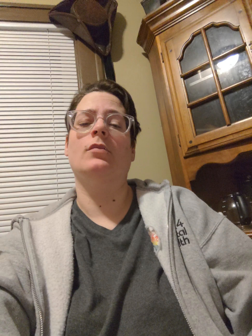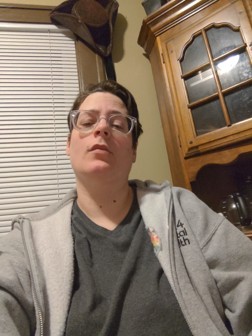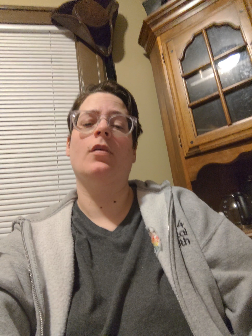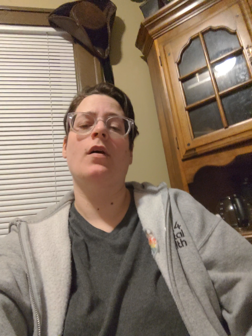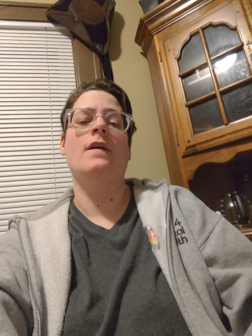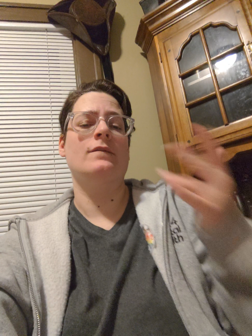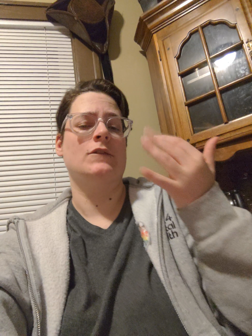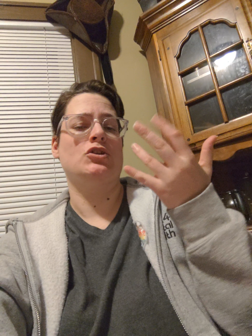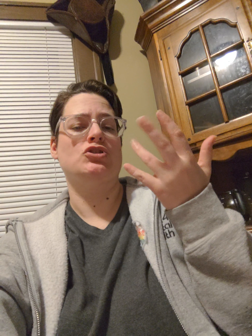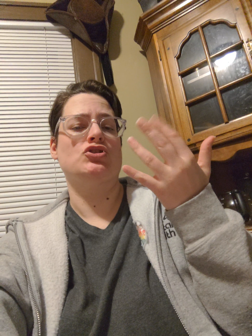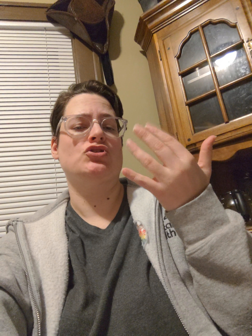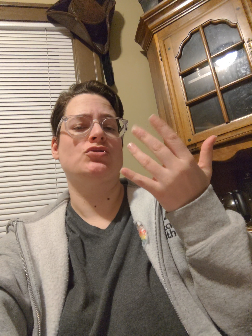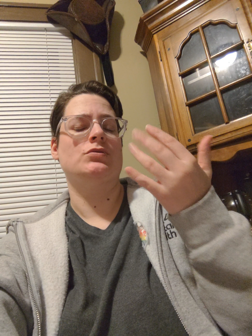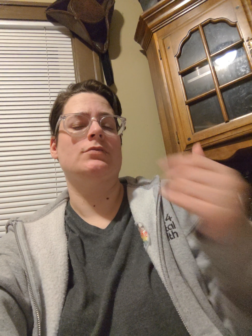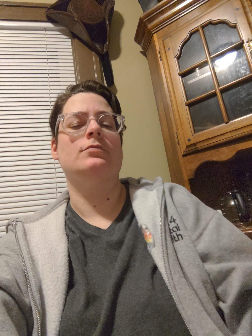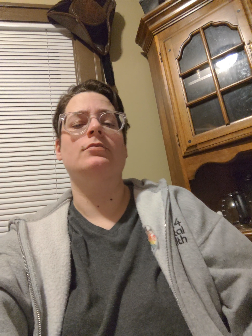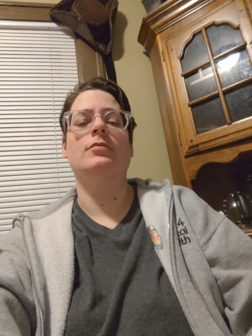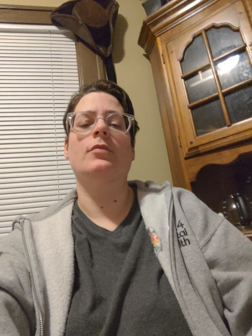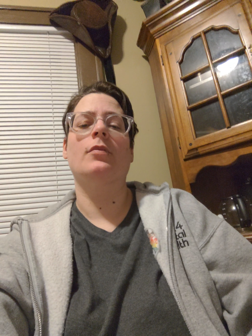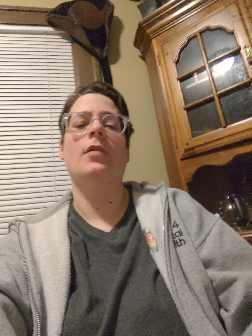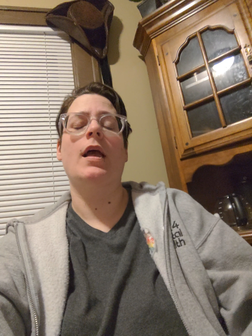finger